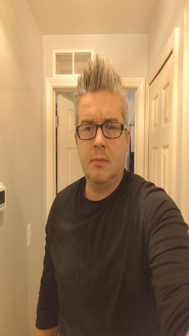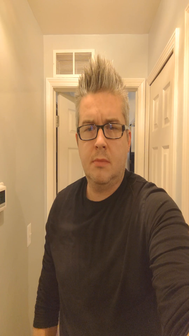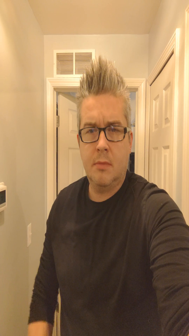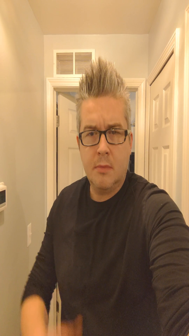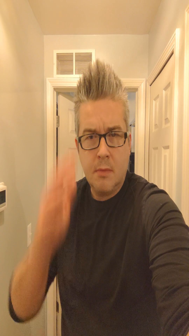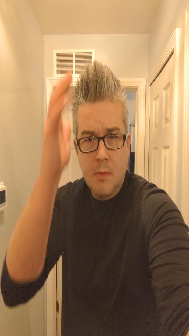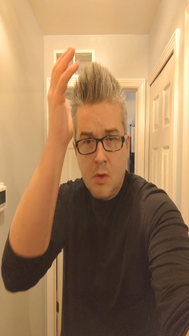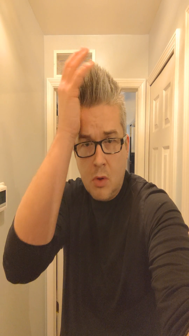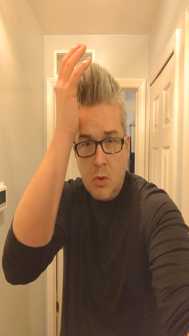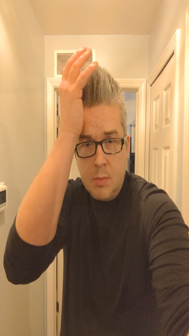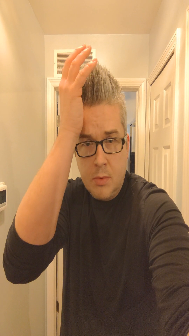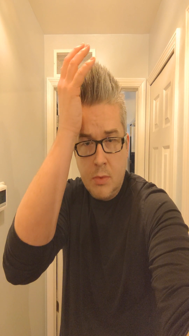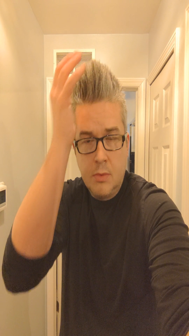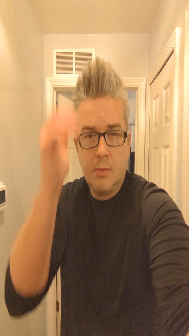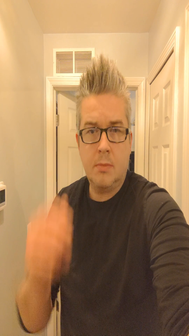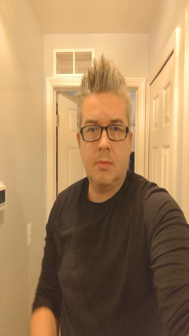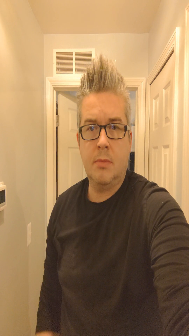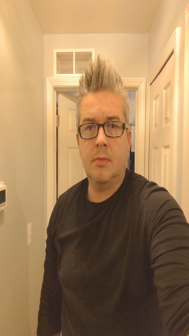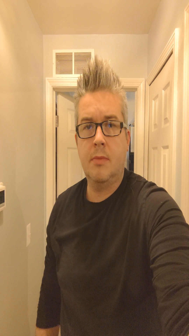garbage